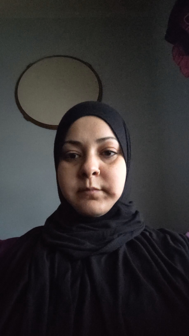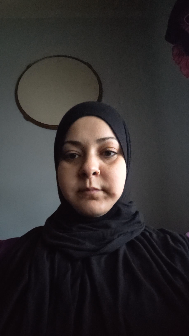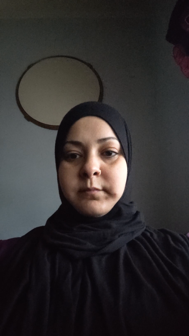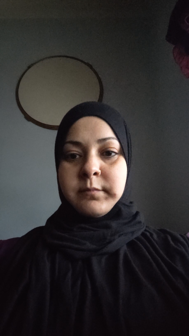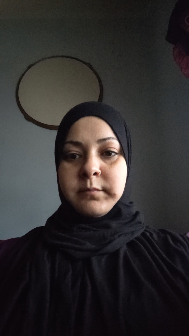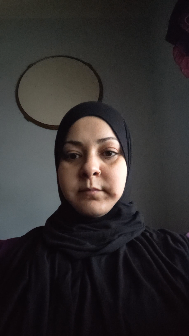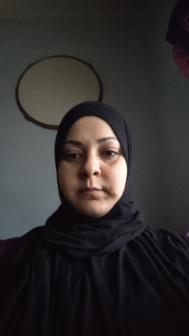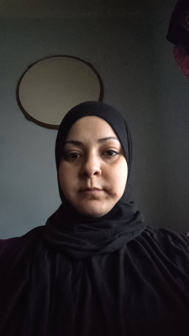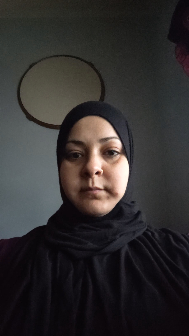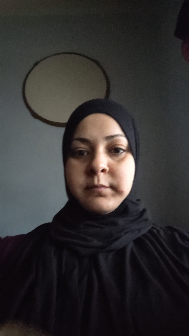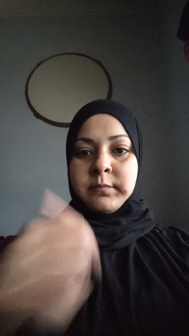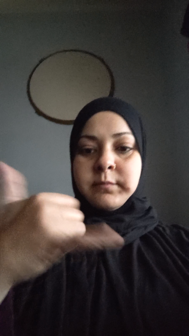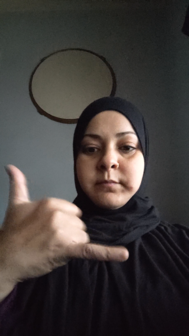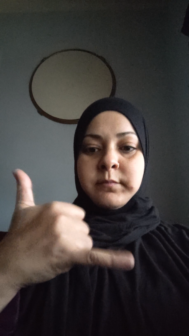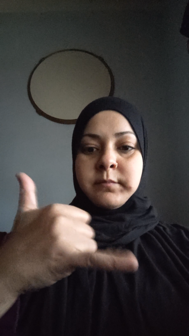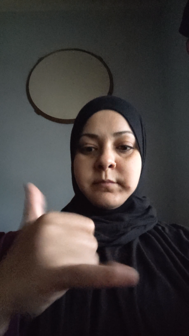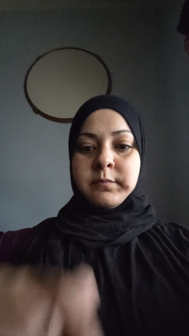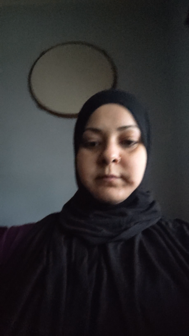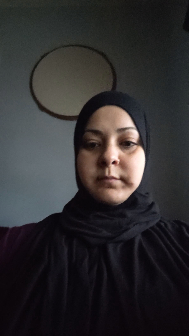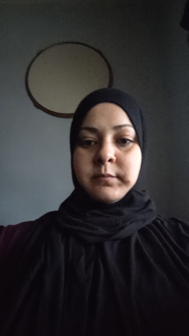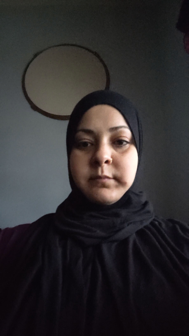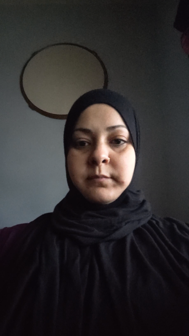party